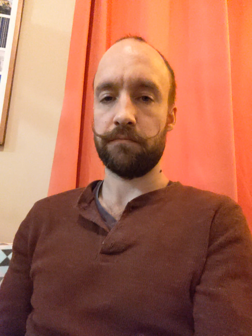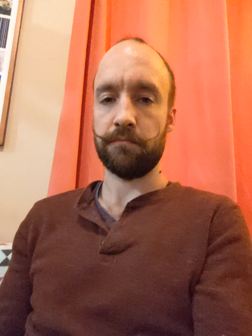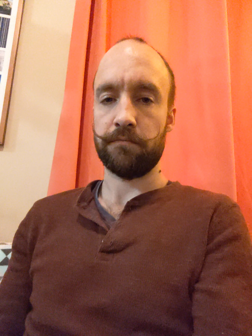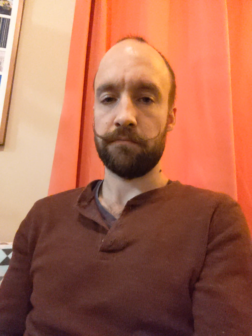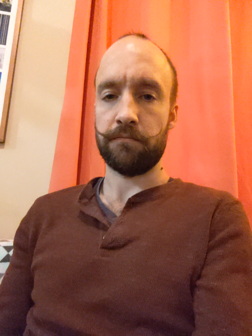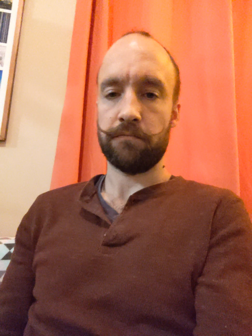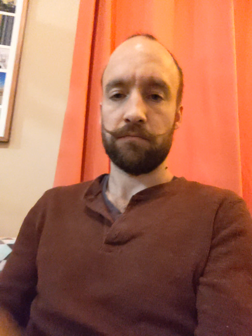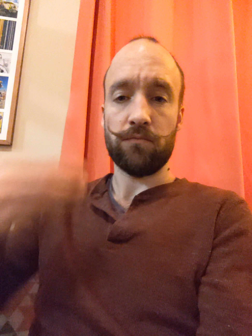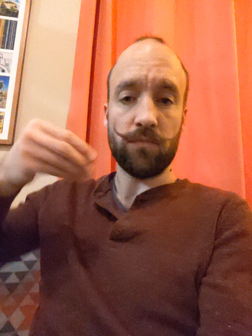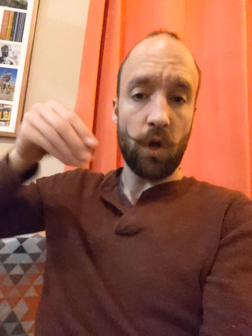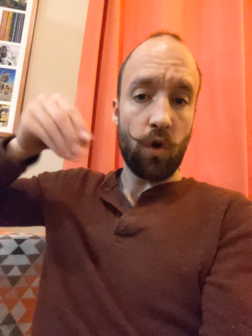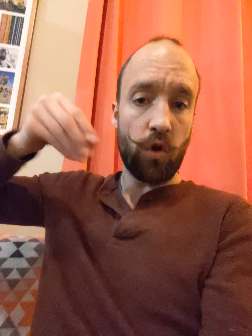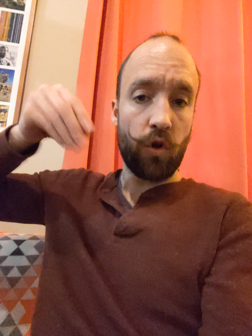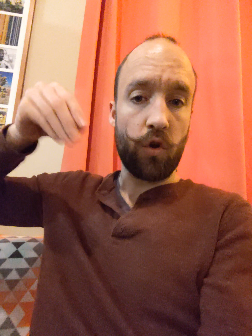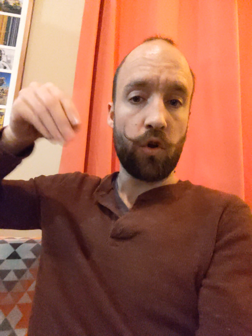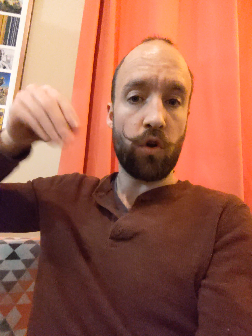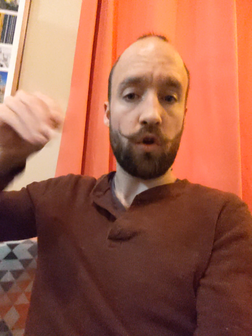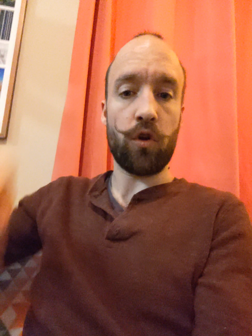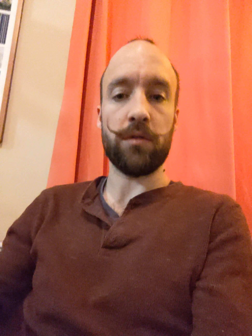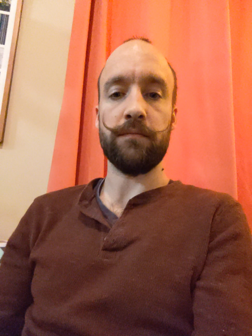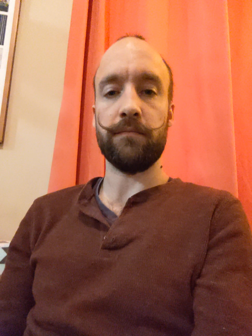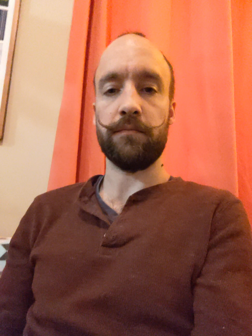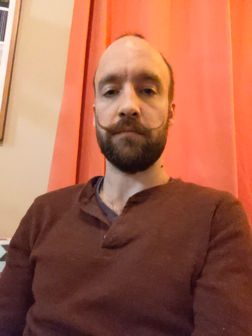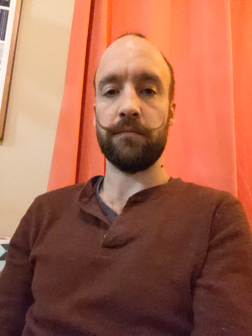store